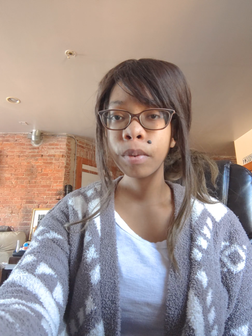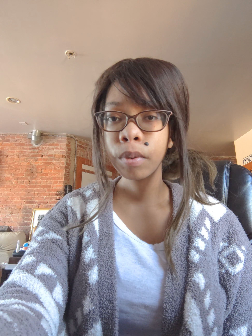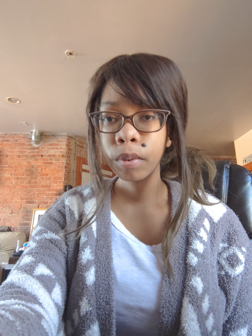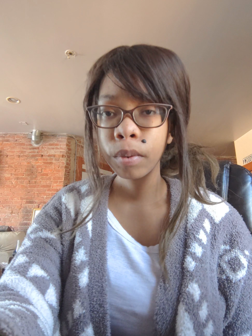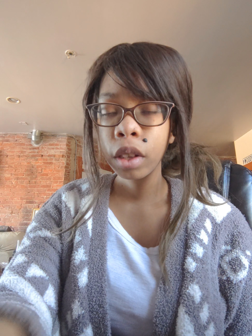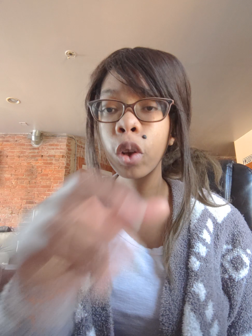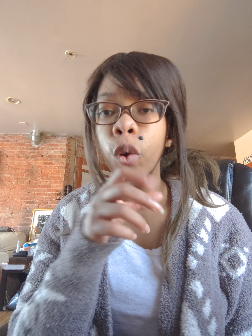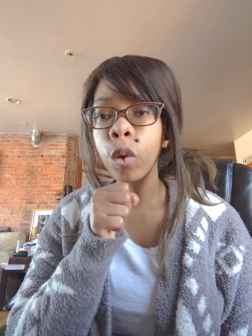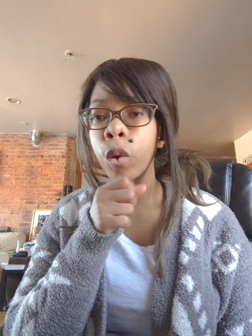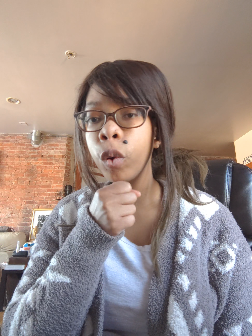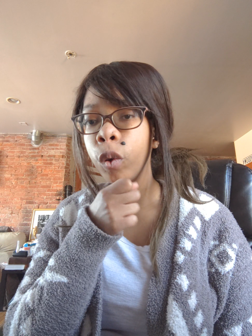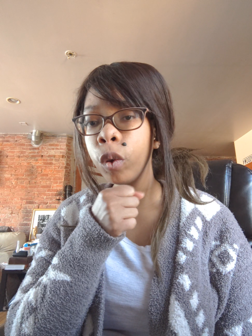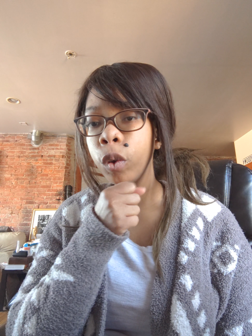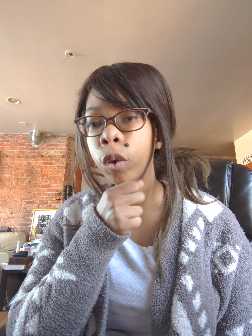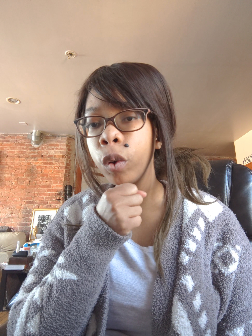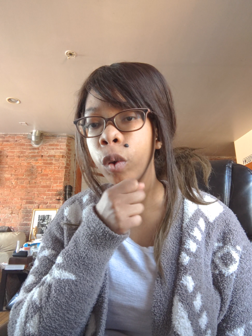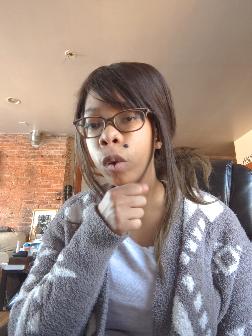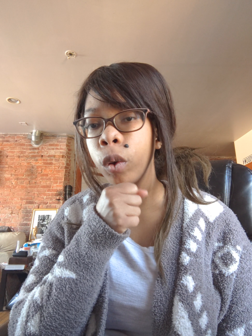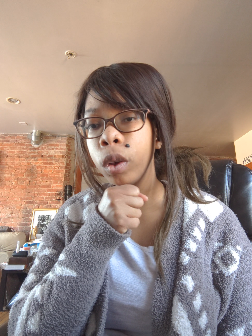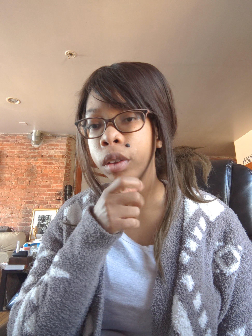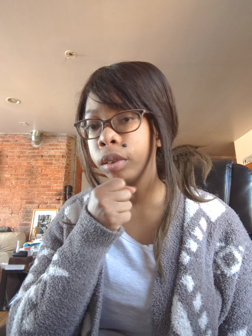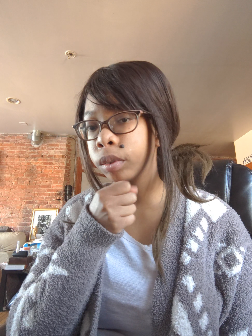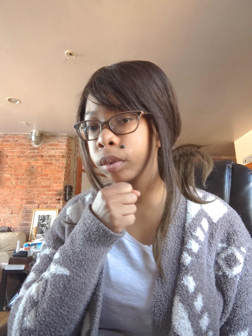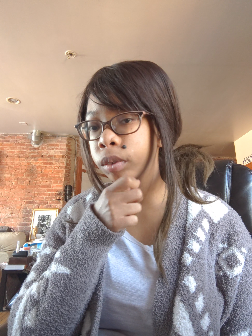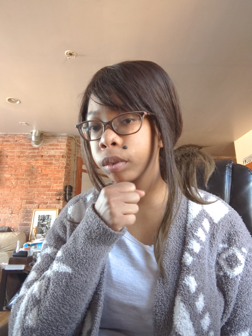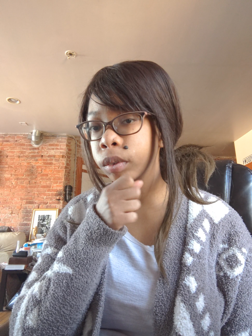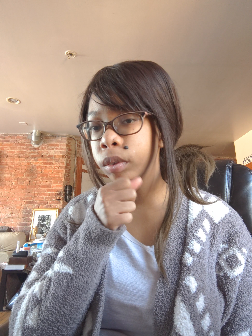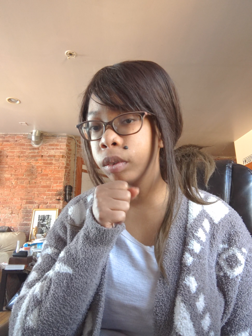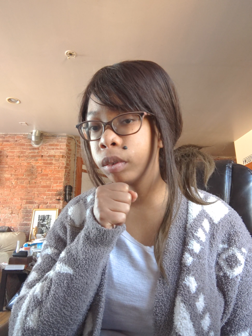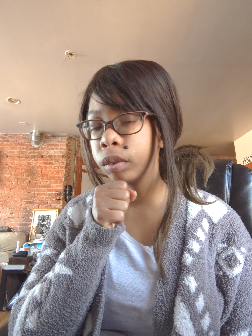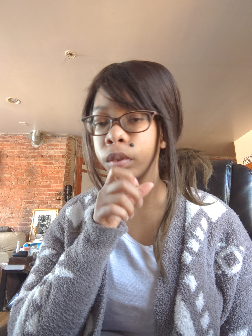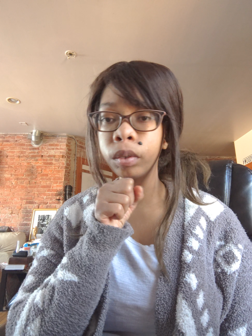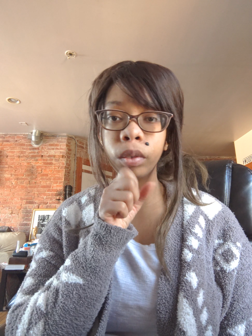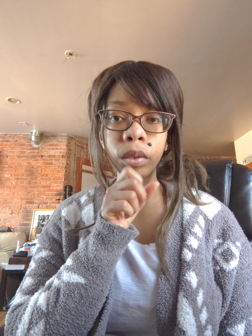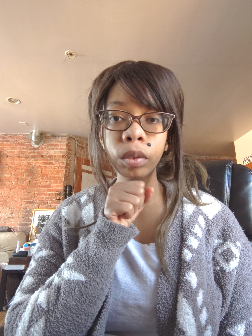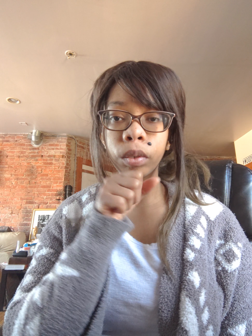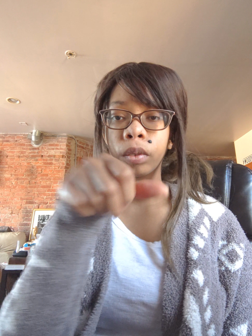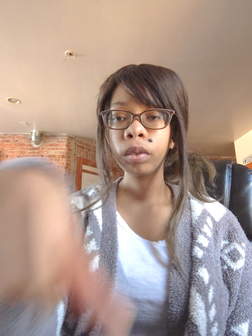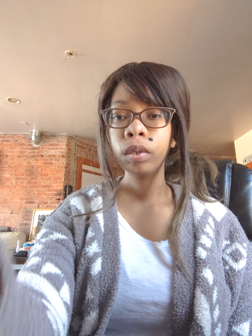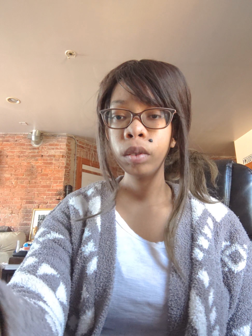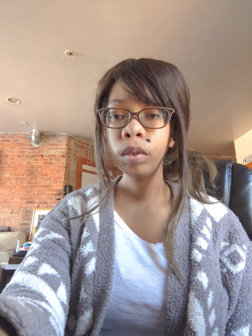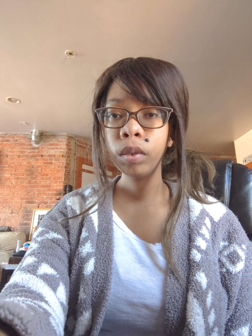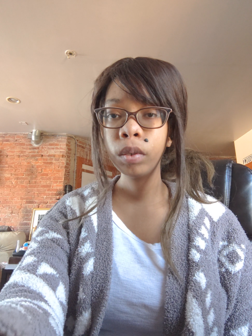orange